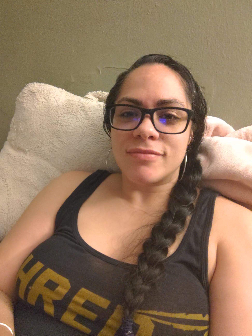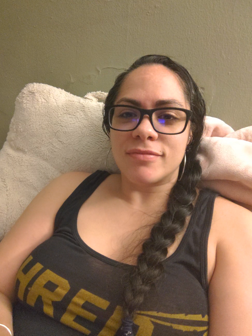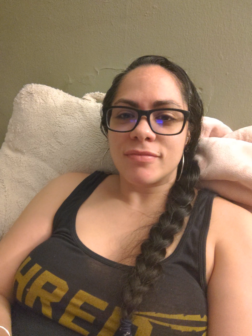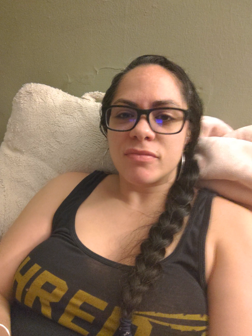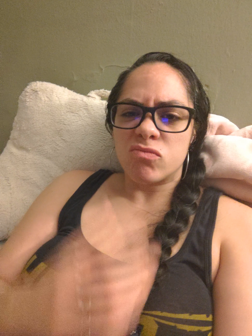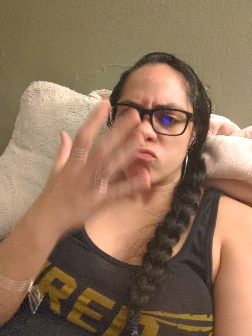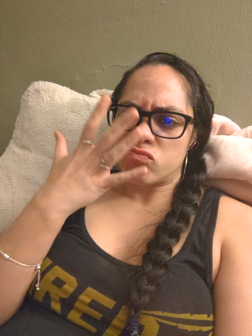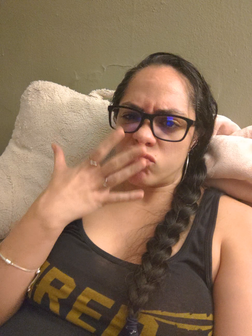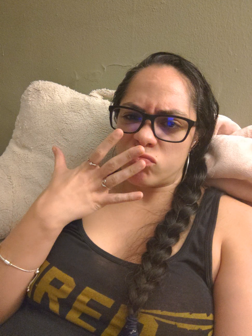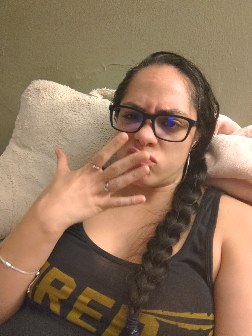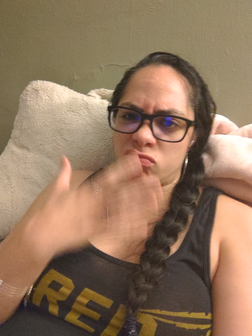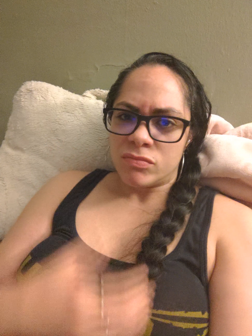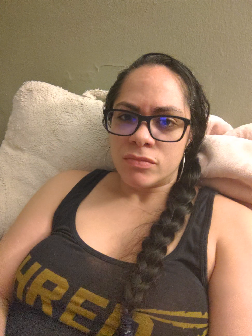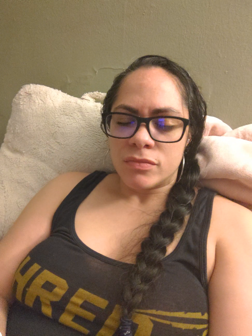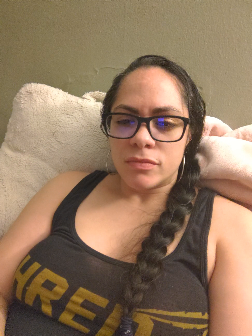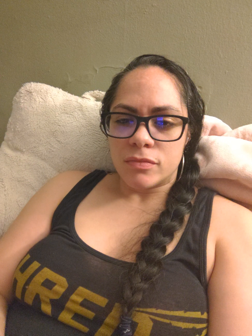sad